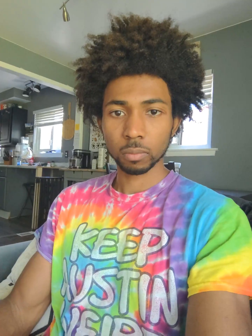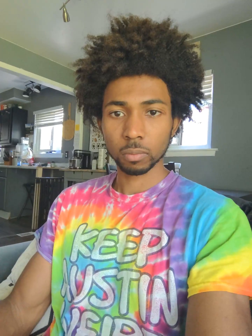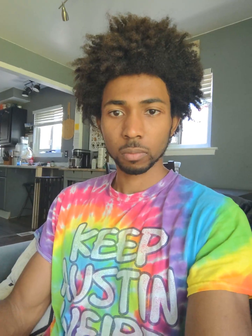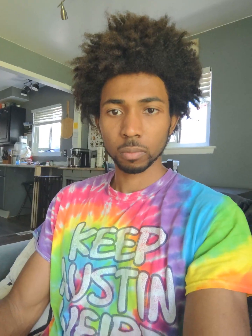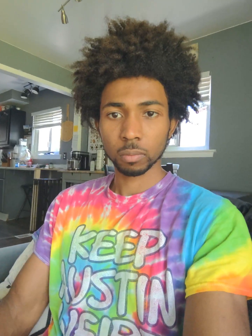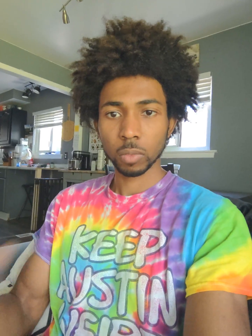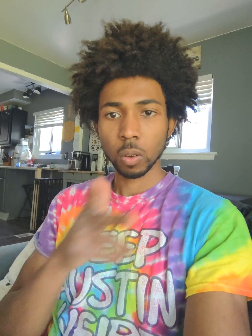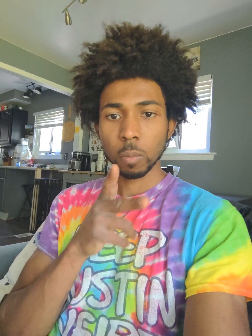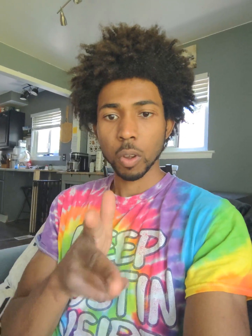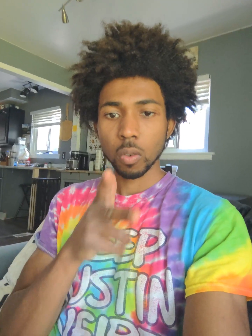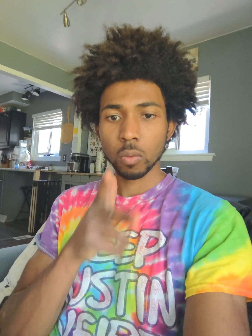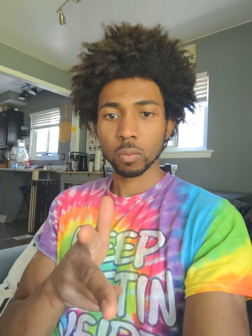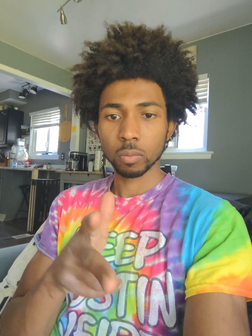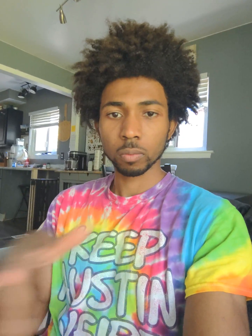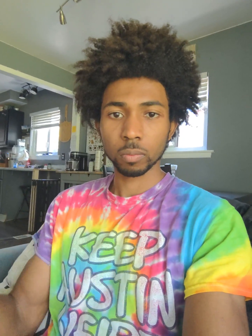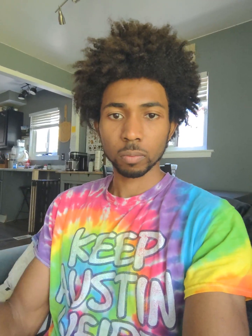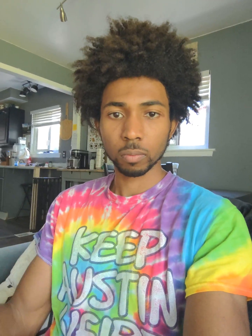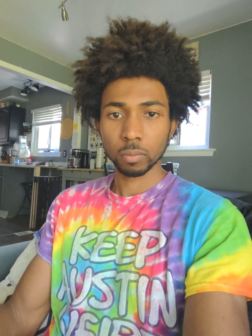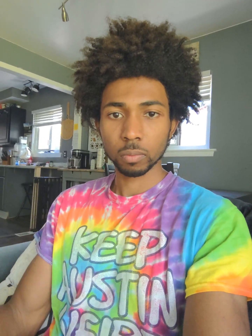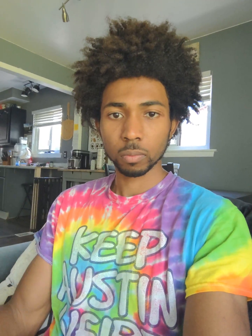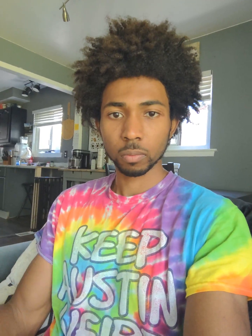garage